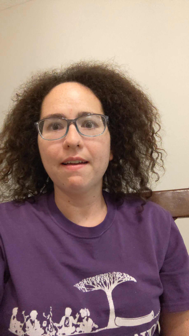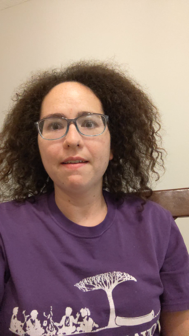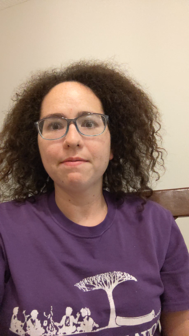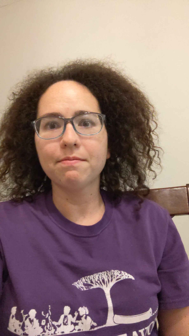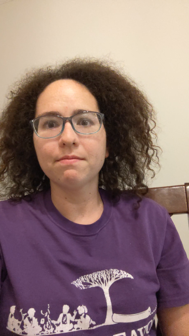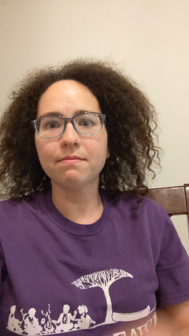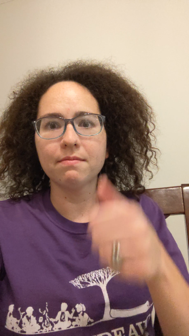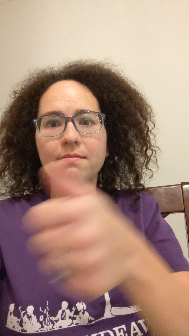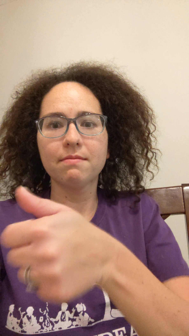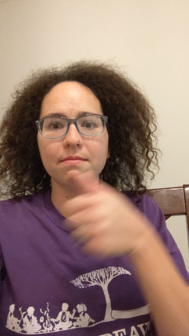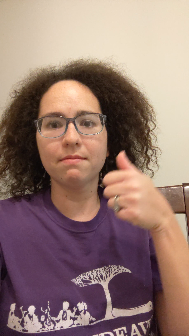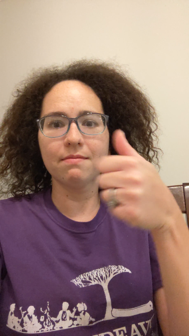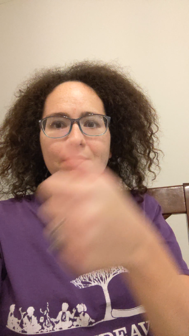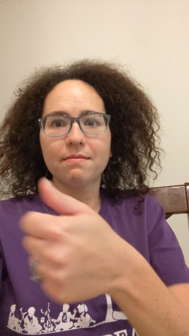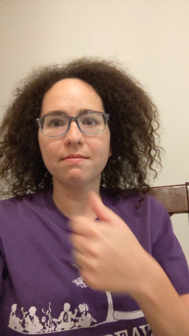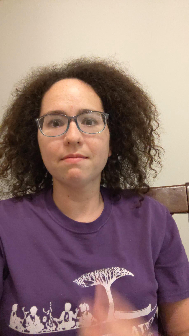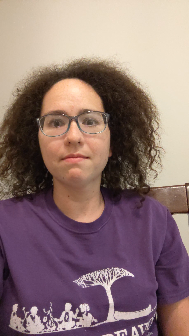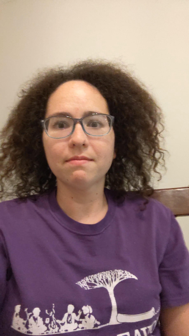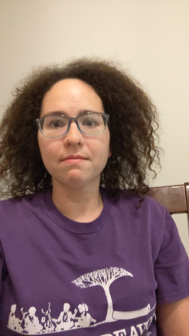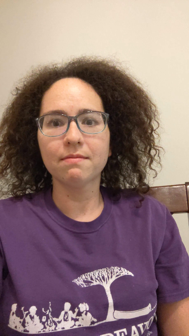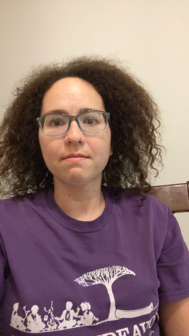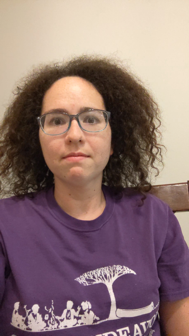basement